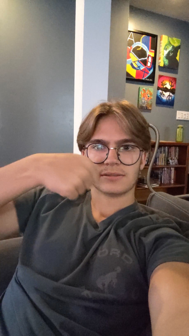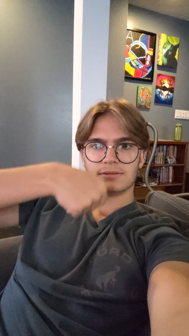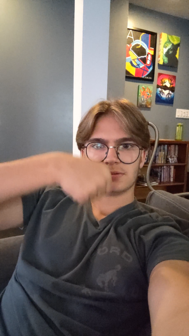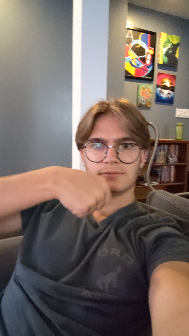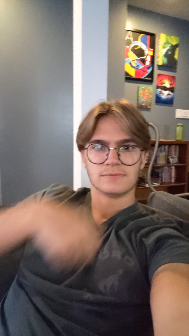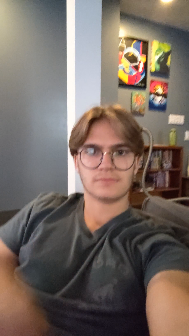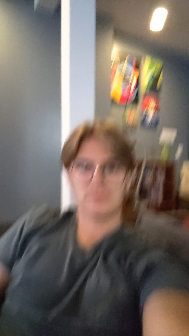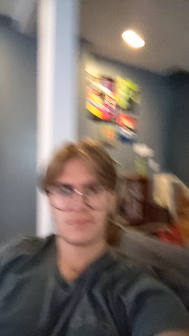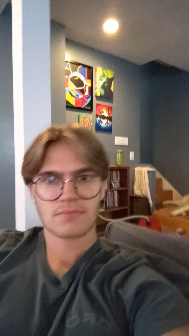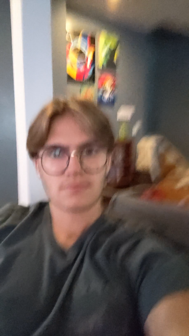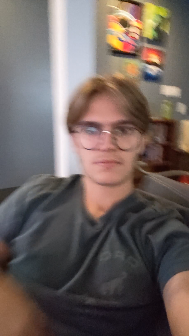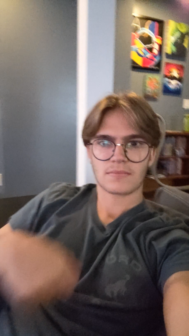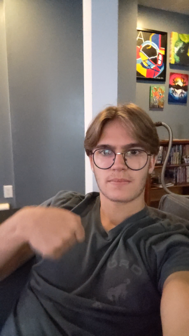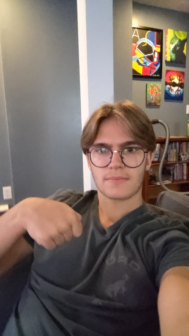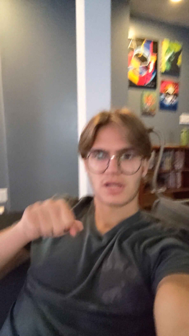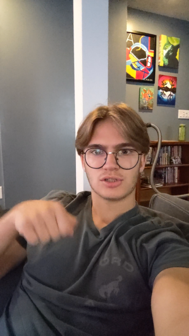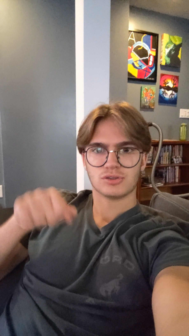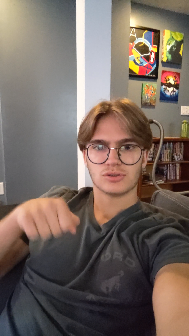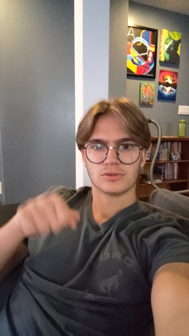motorcycle